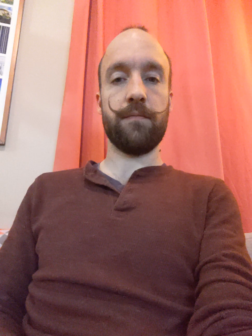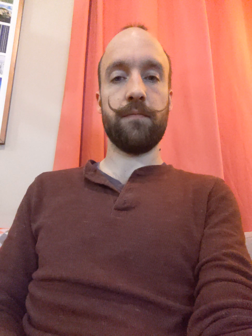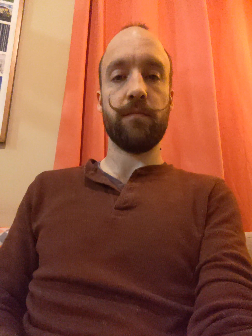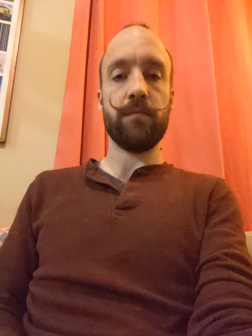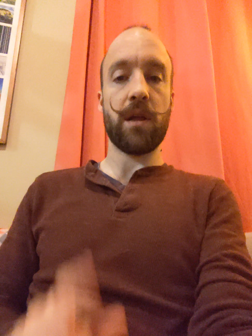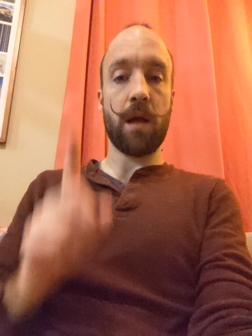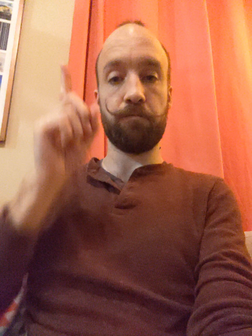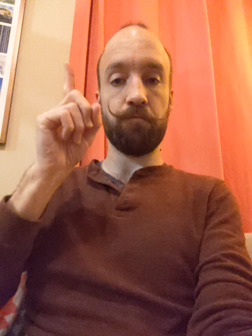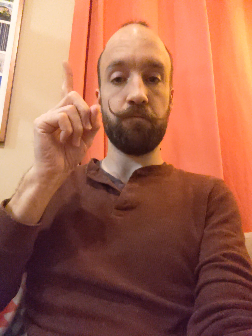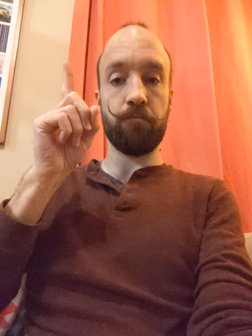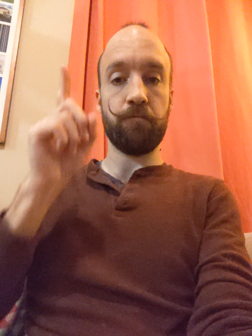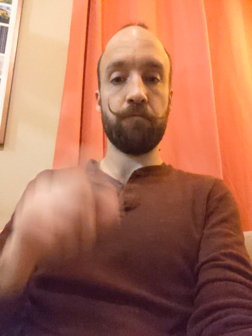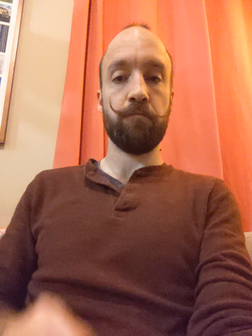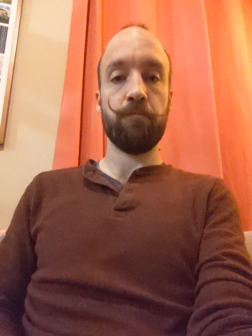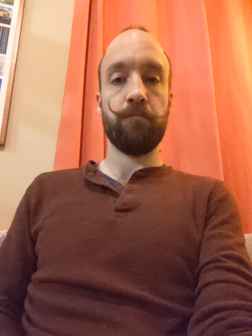up